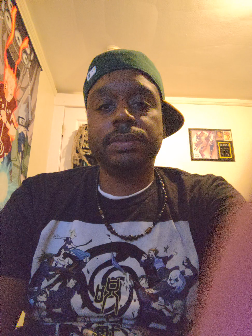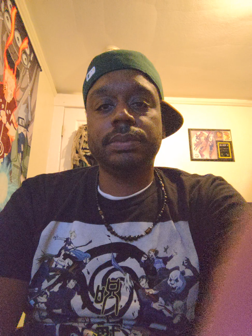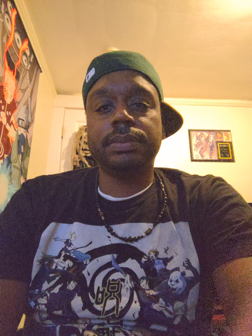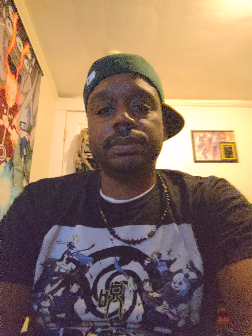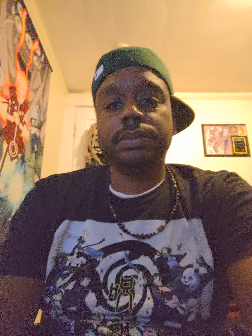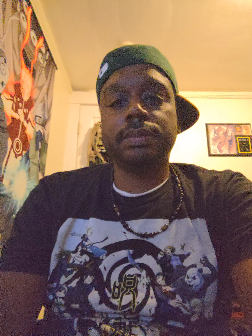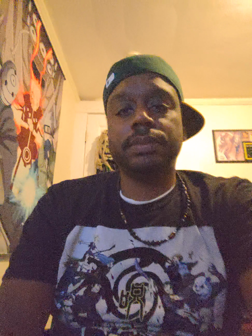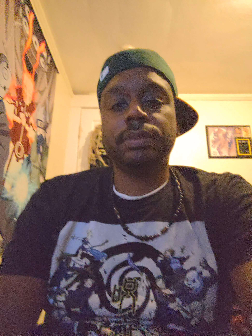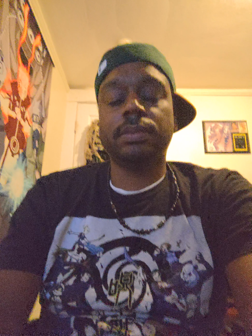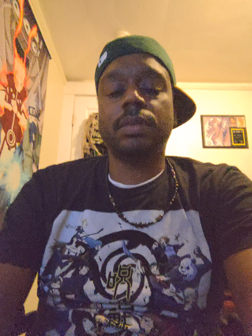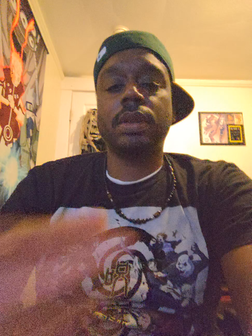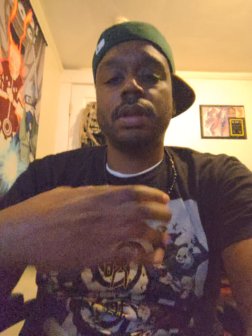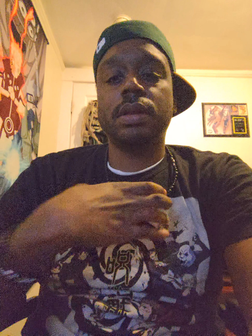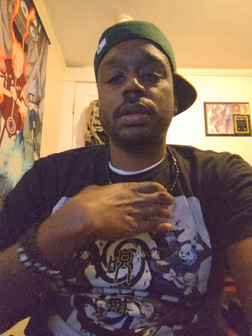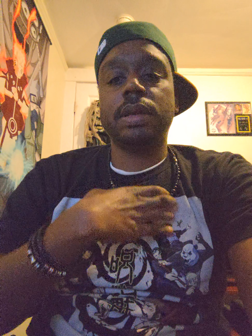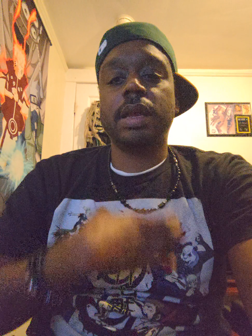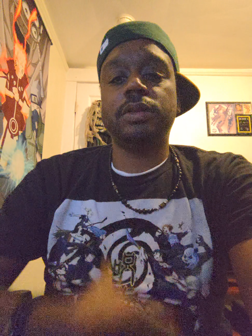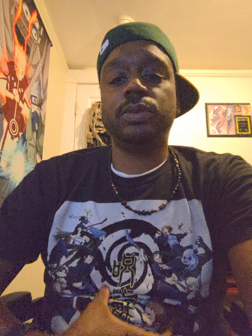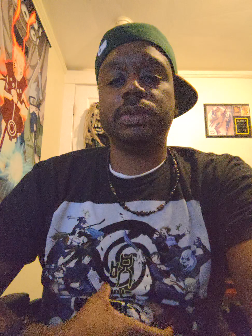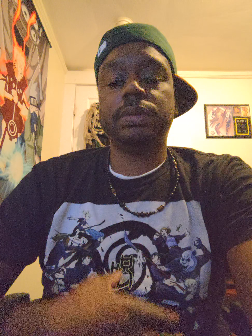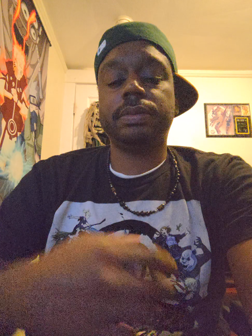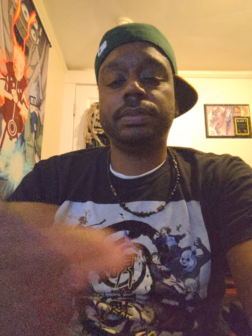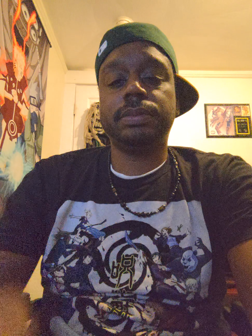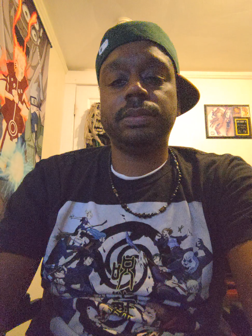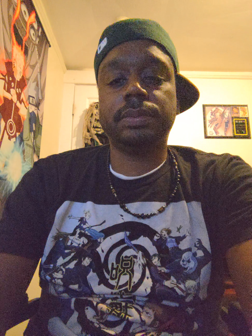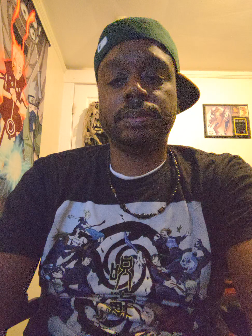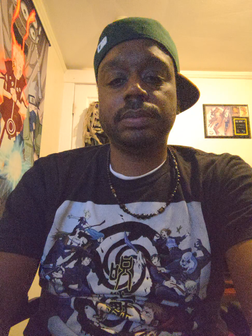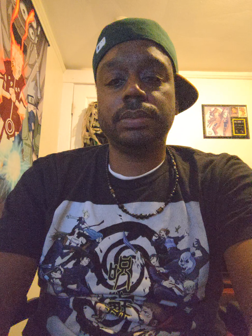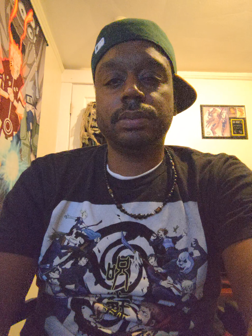hungry